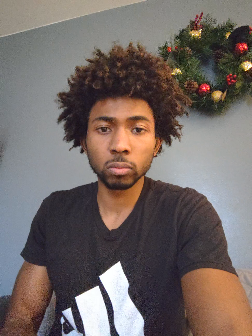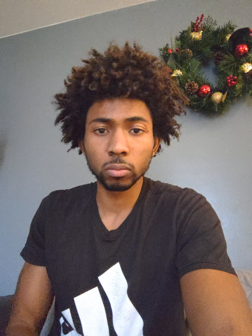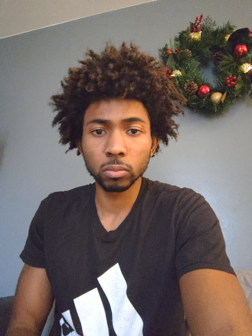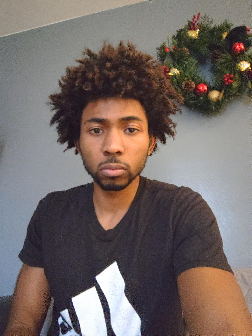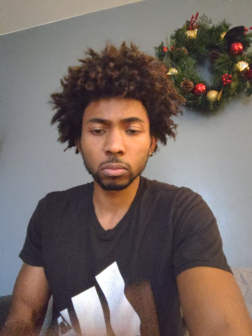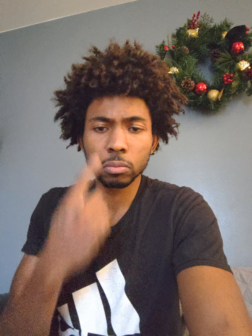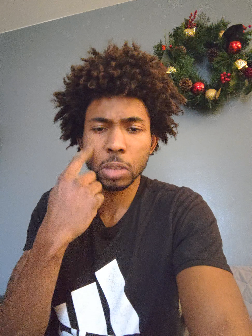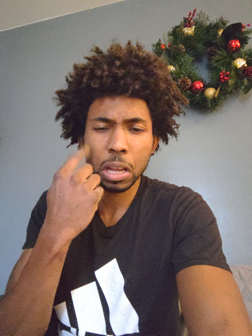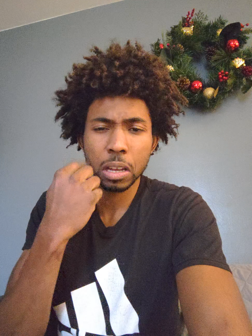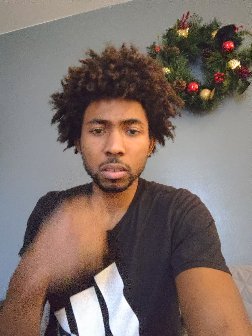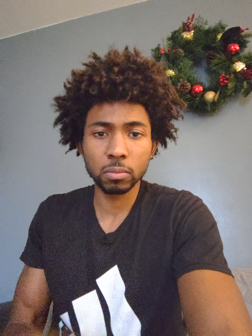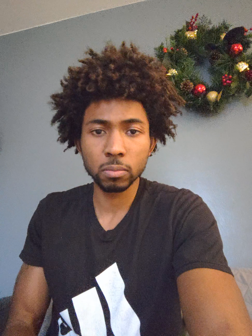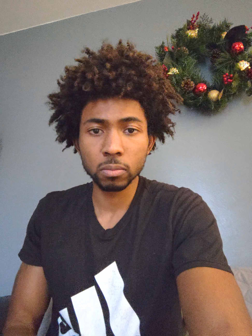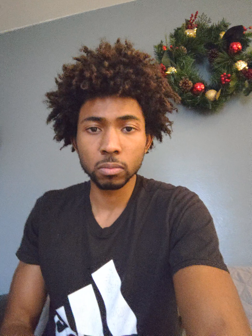cry